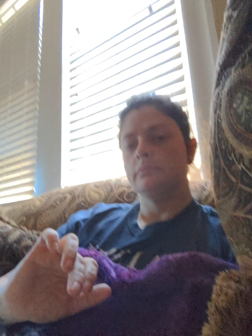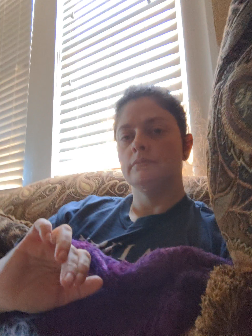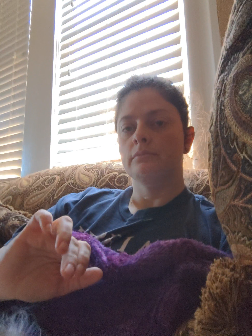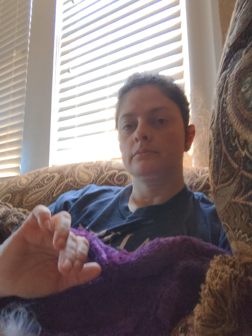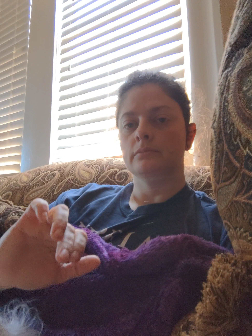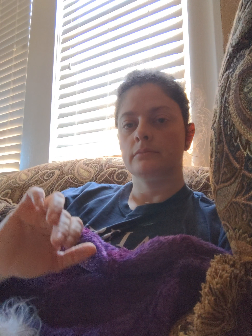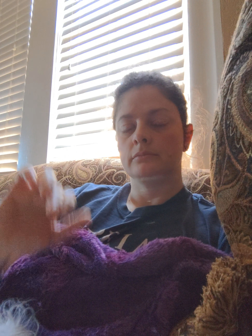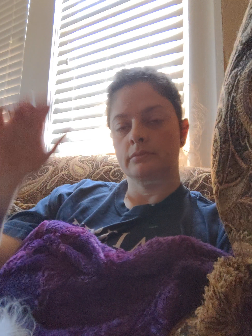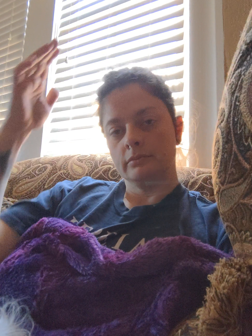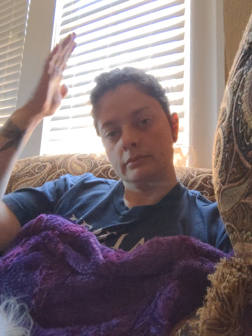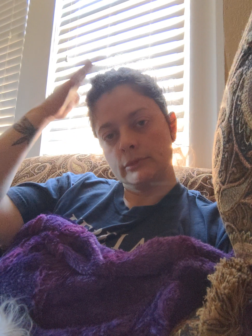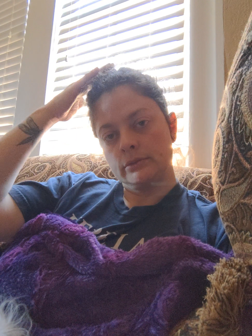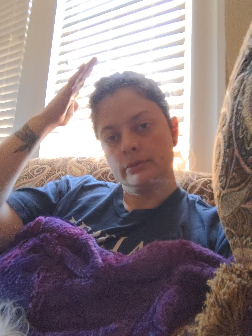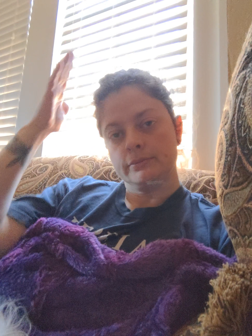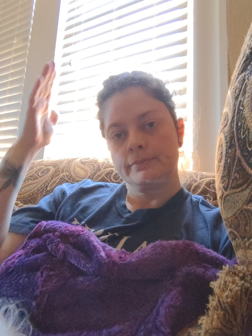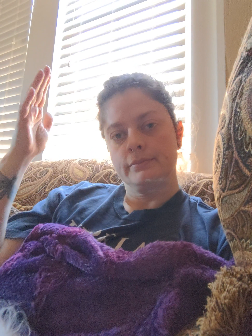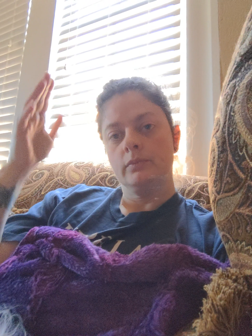hat